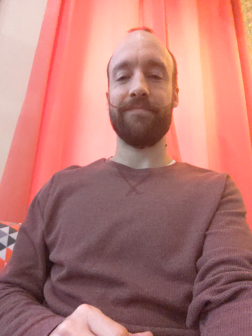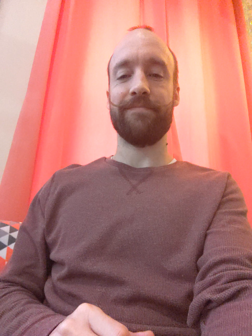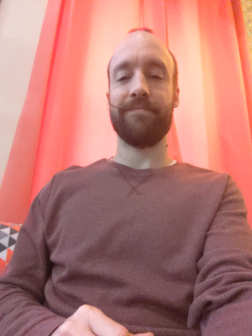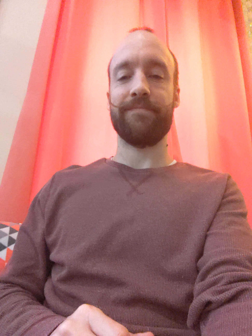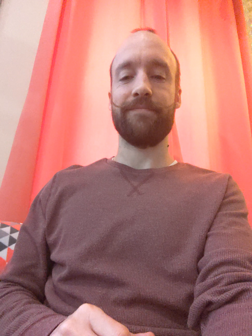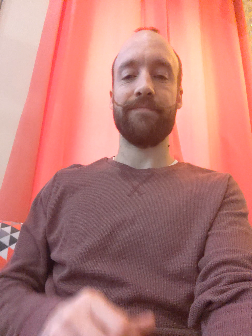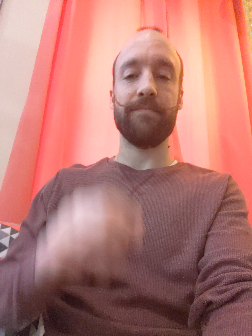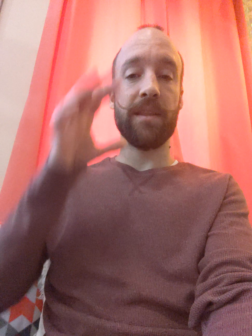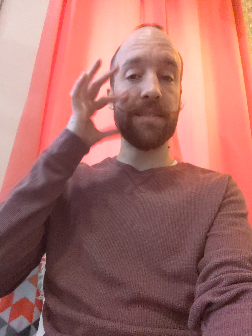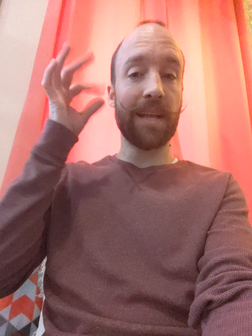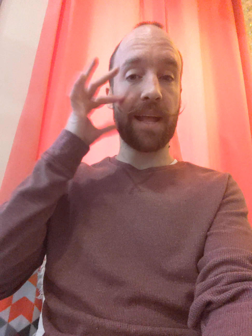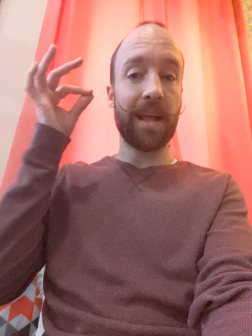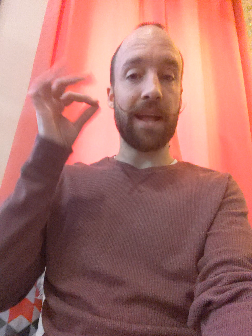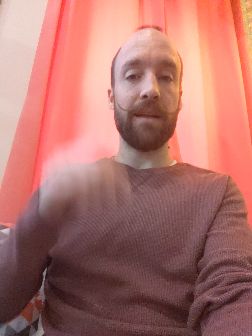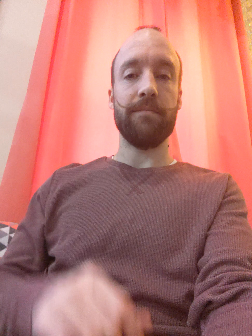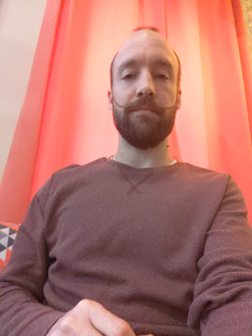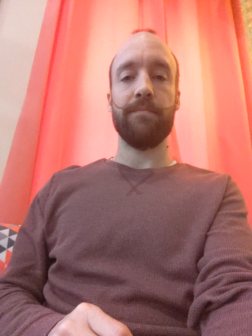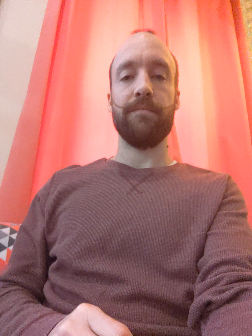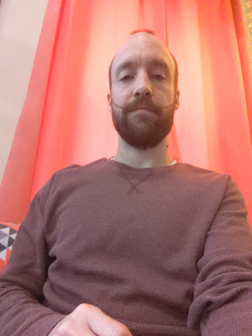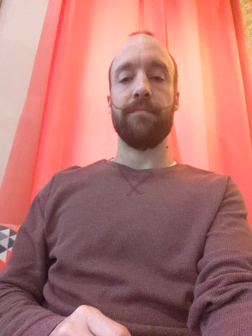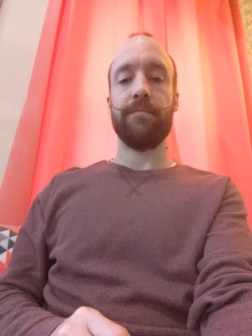cat